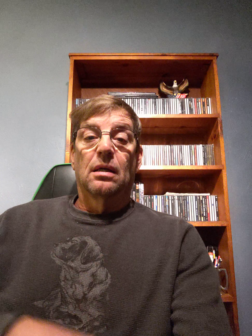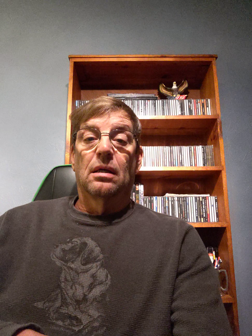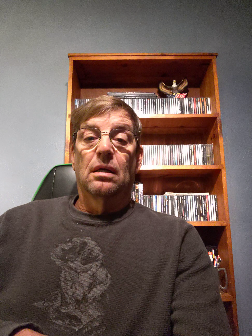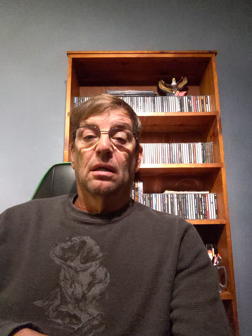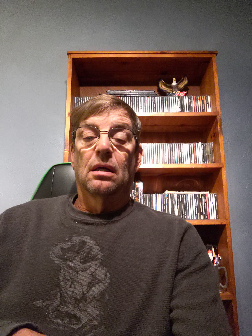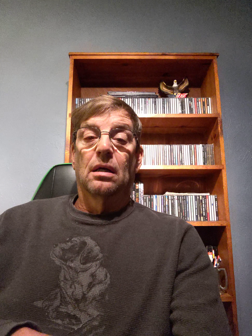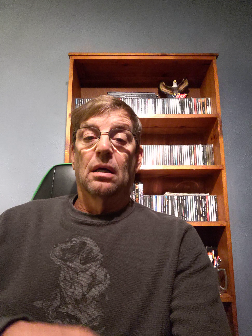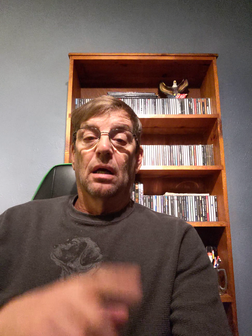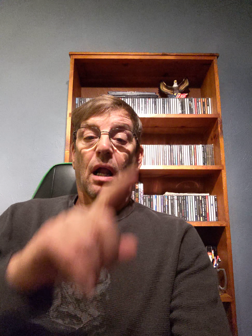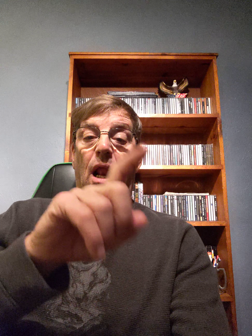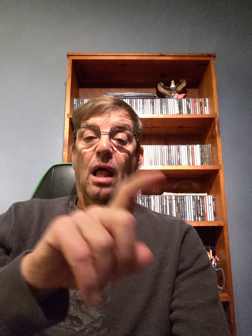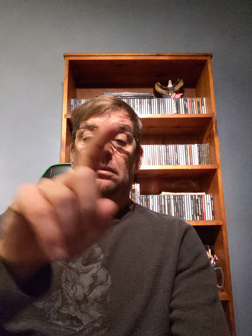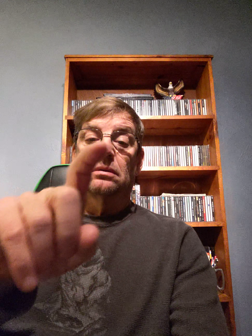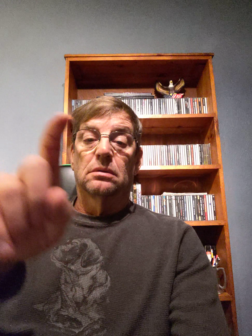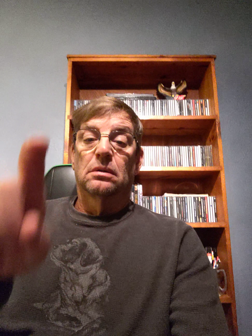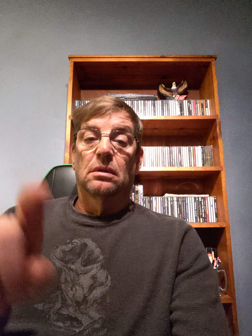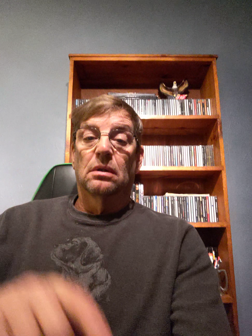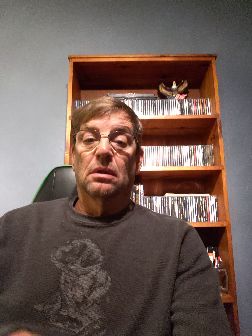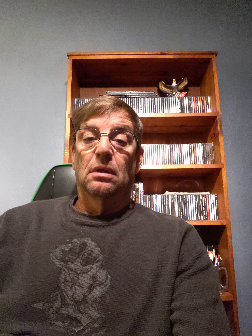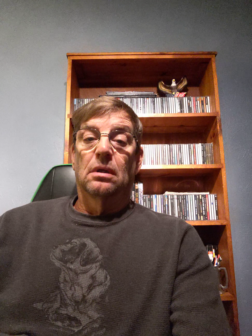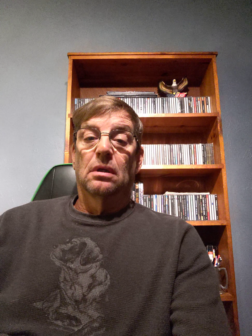closet